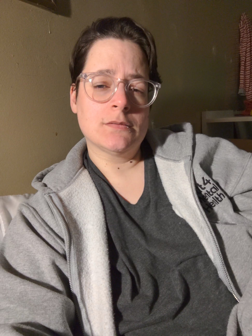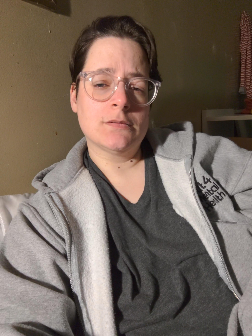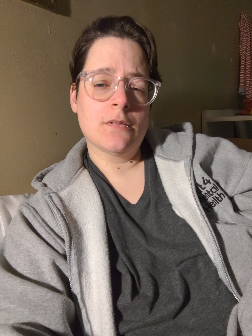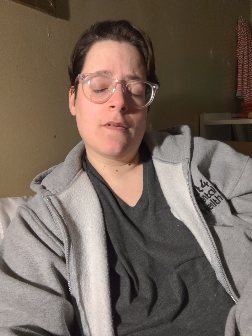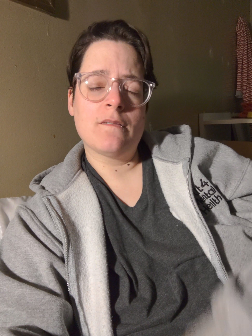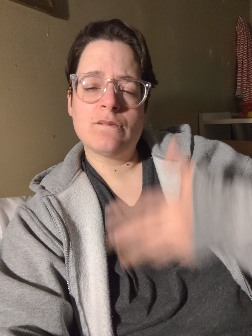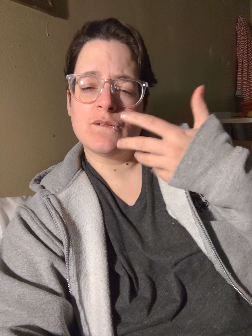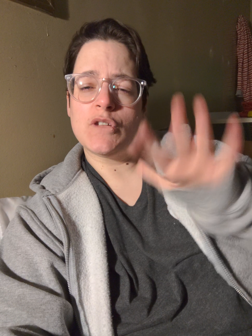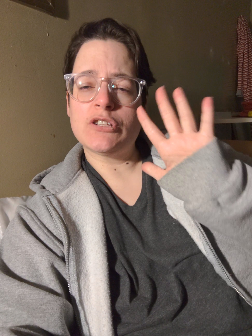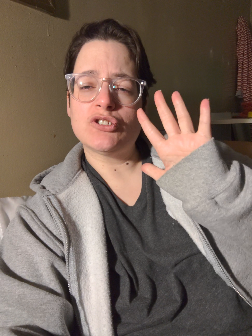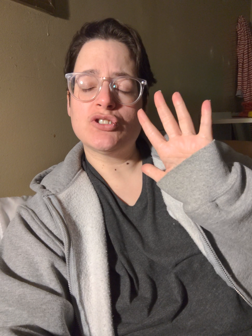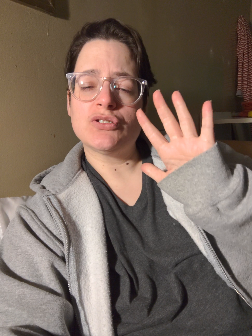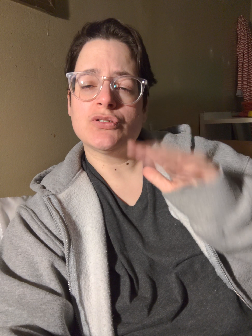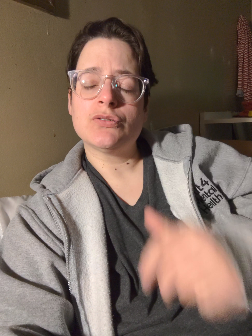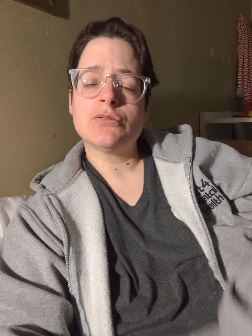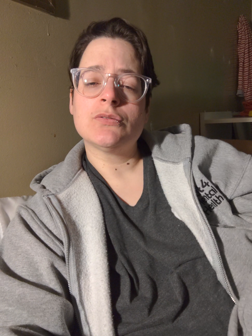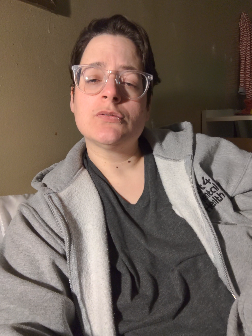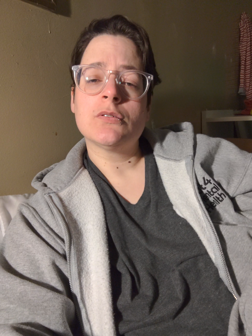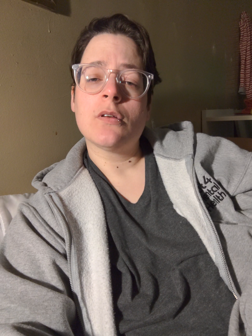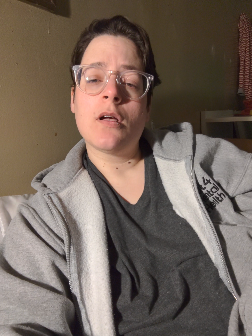finish